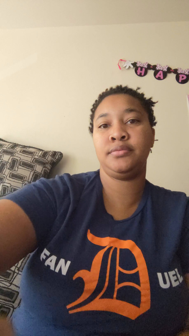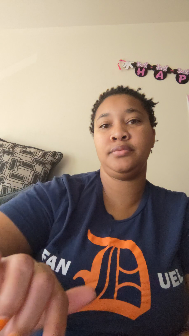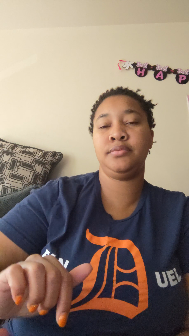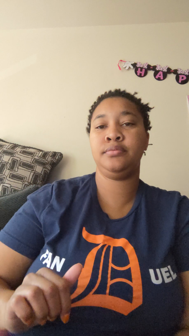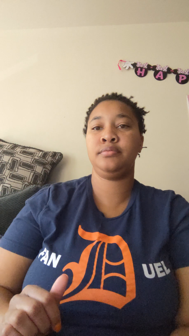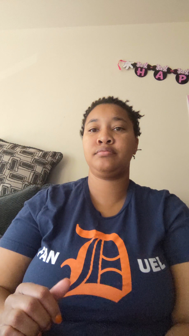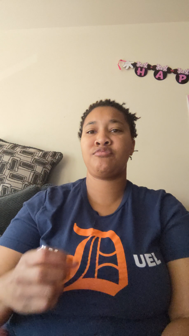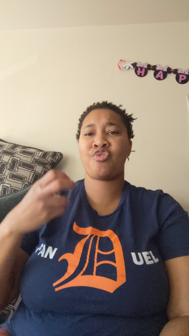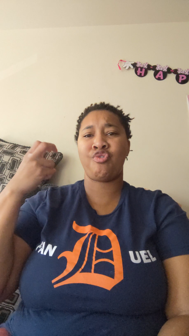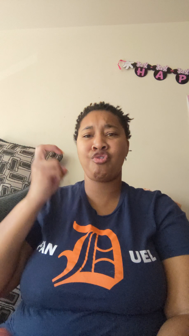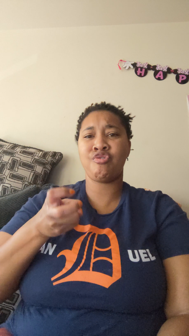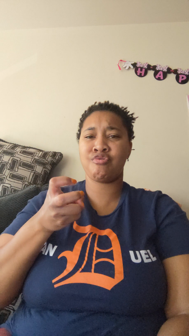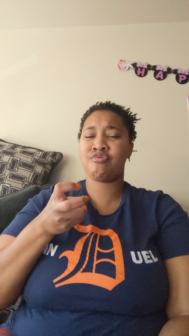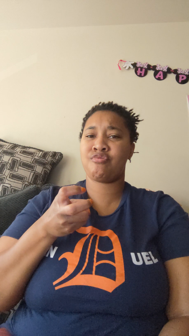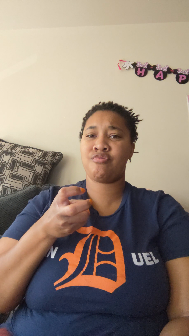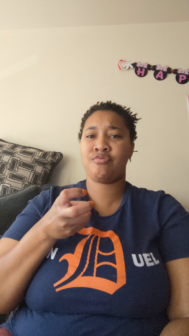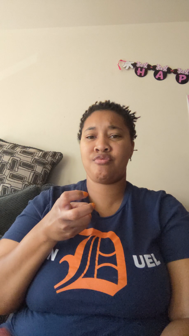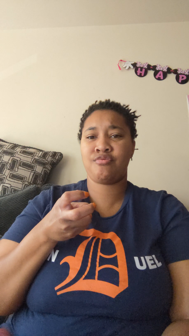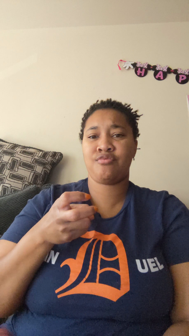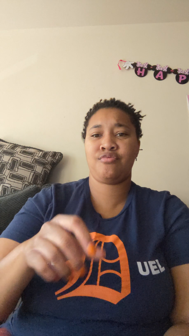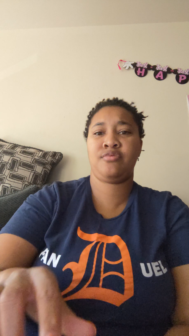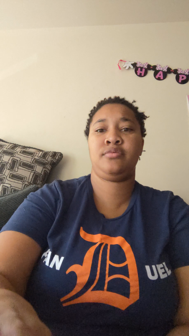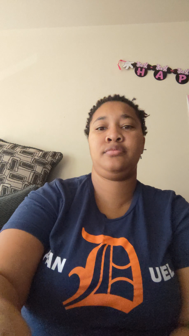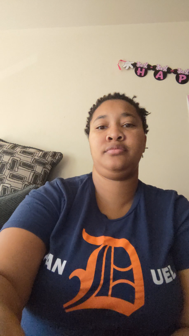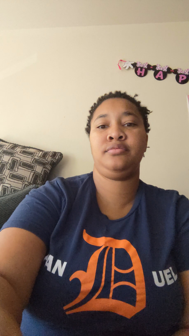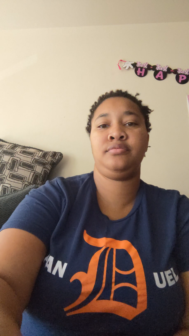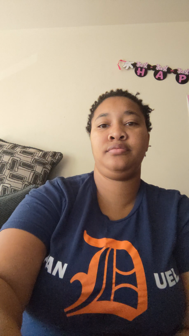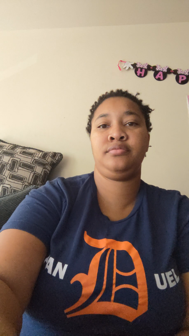hard